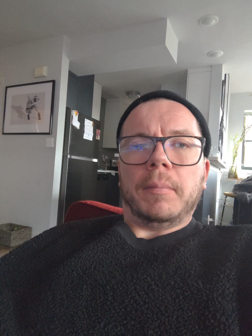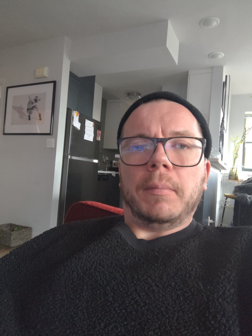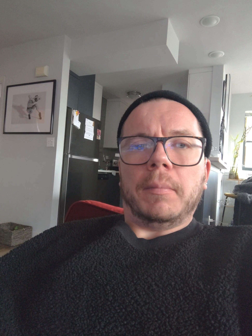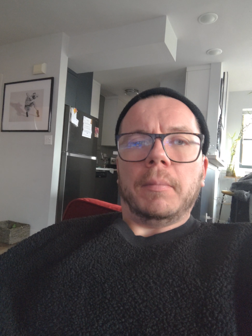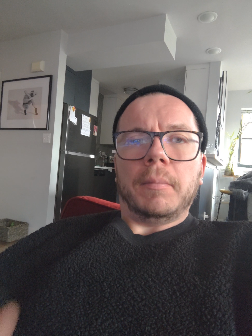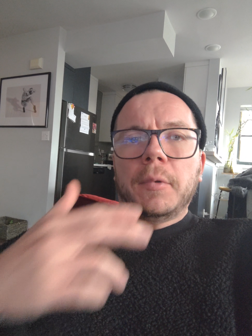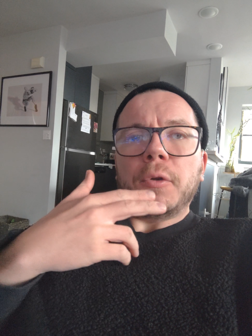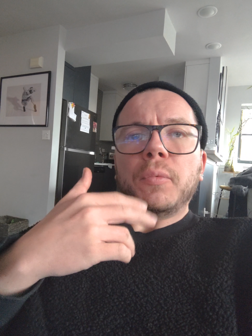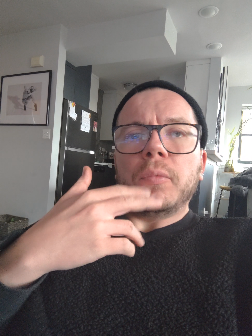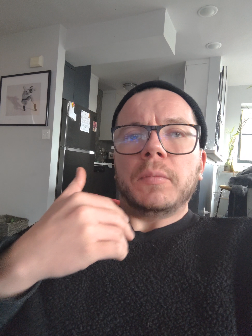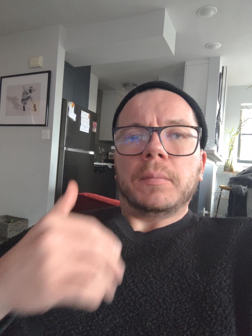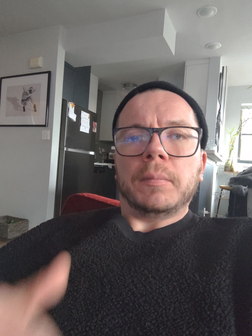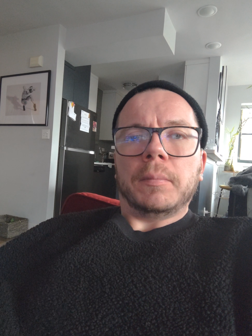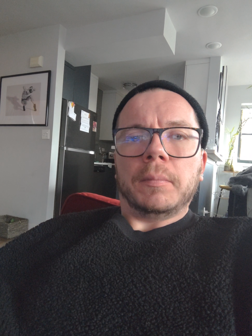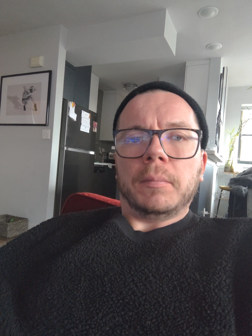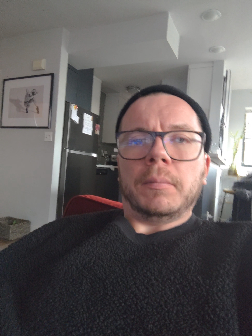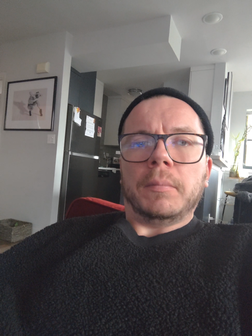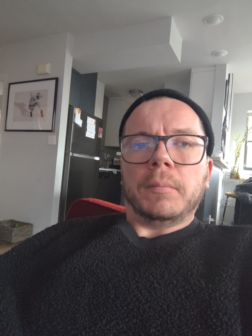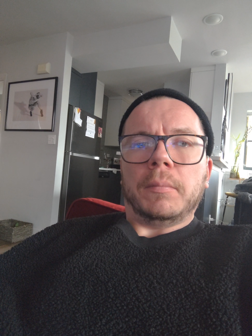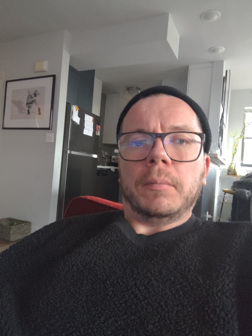cute